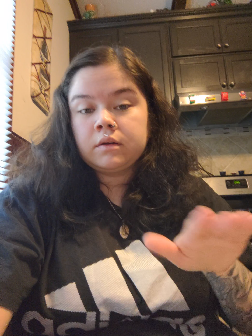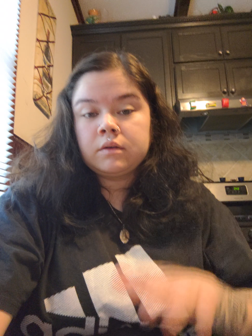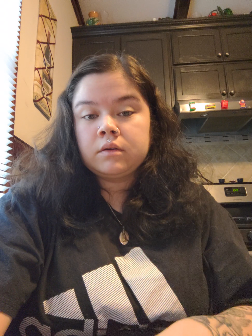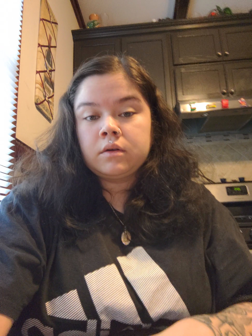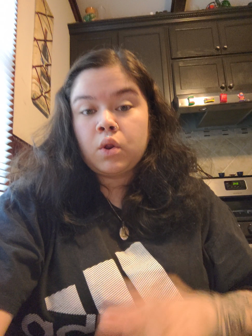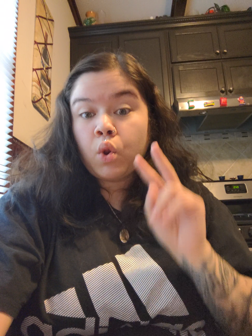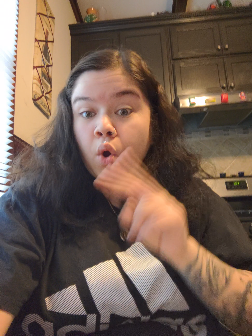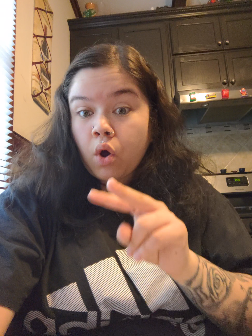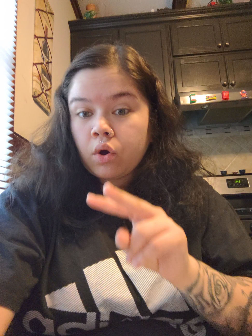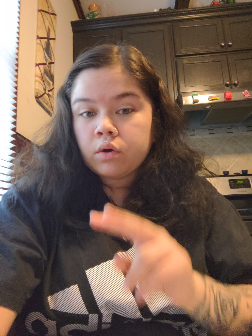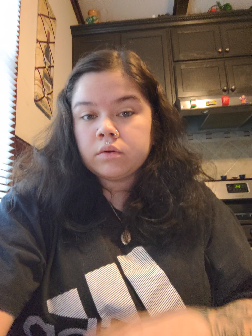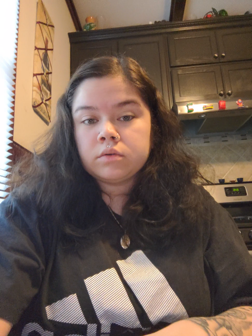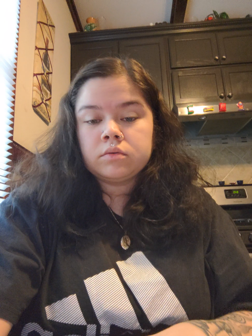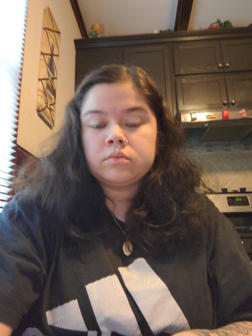look